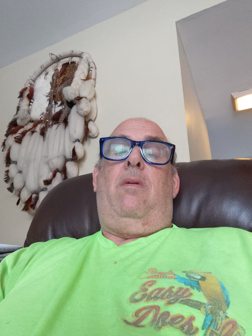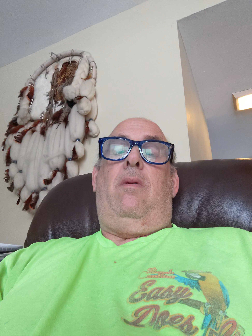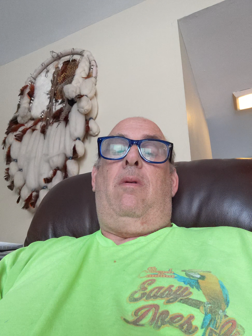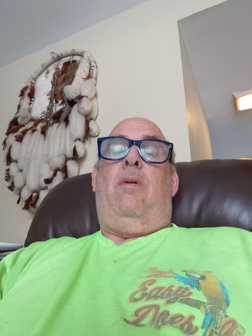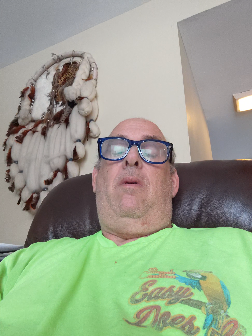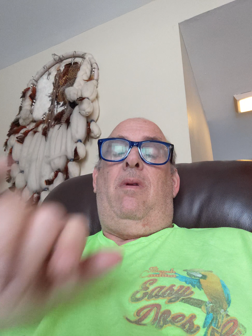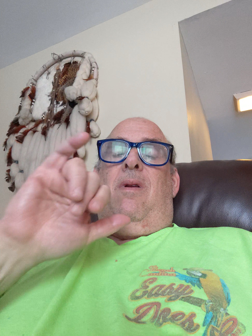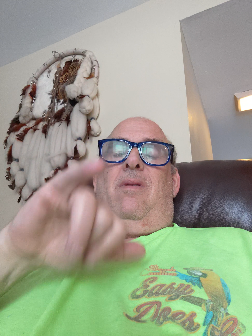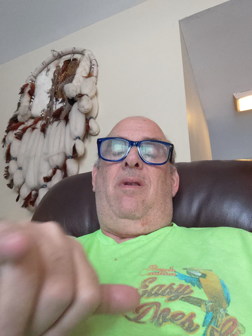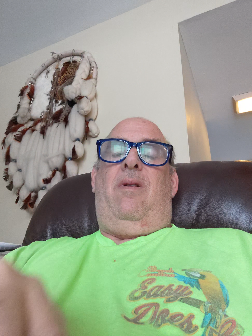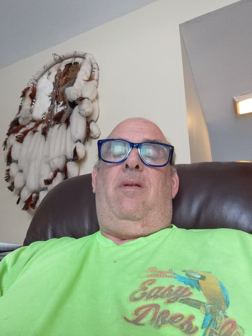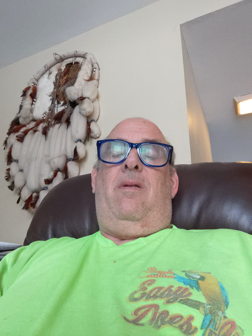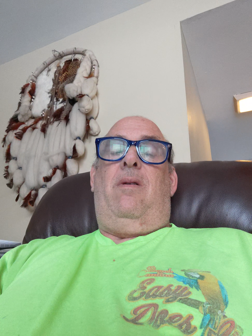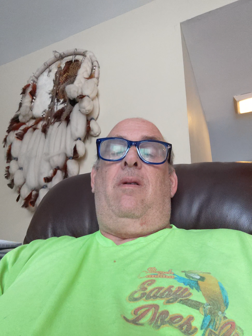that